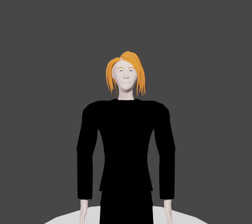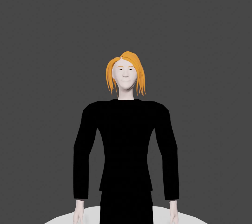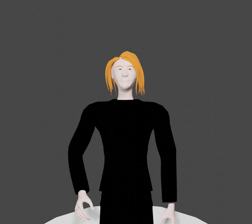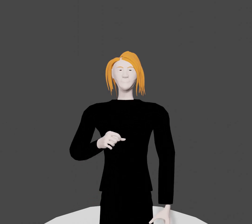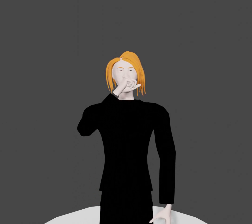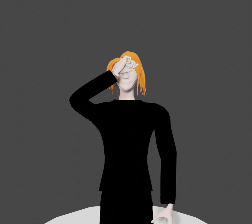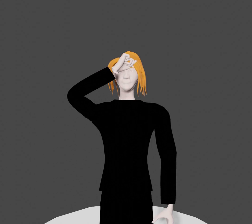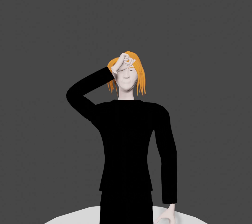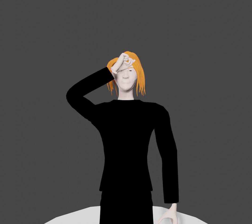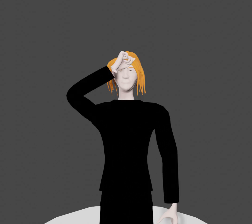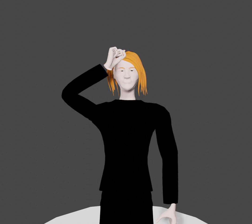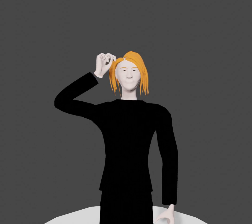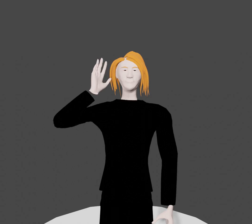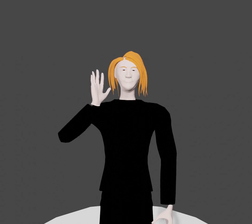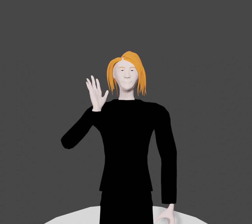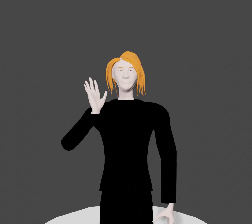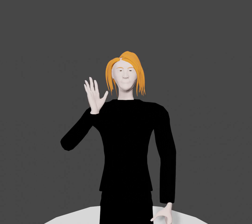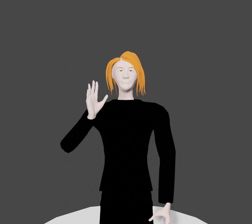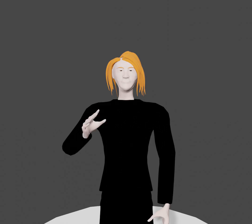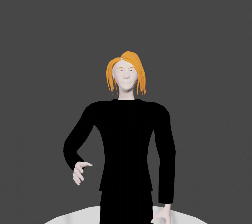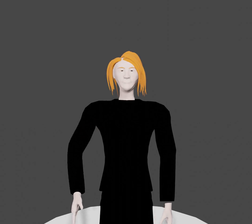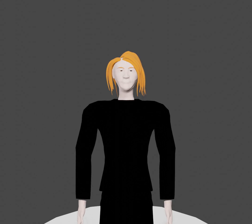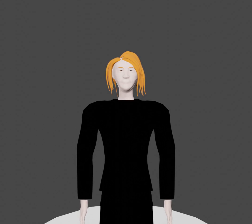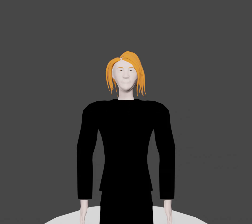Alaska